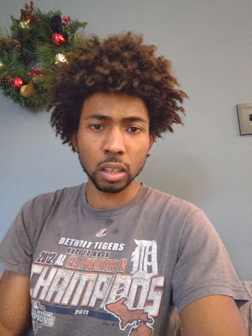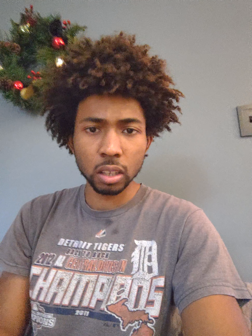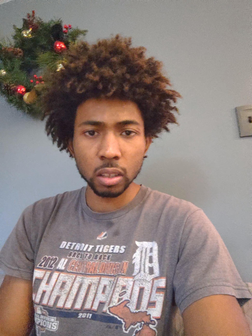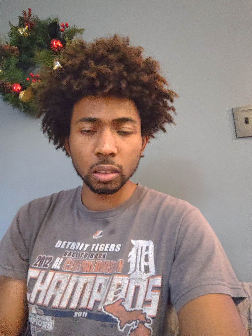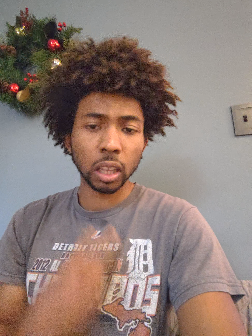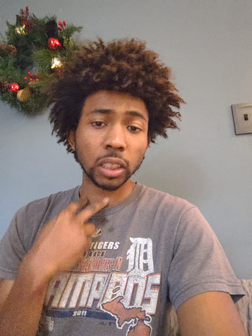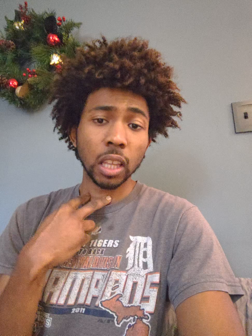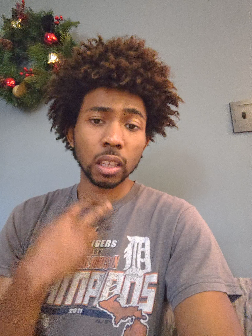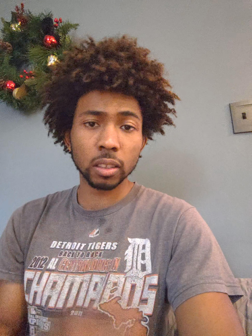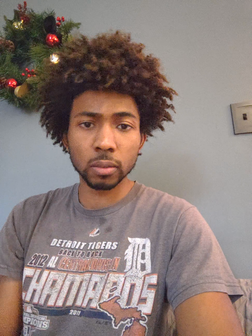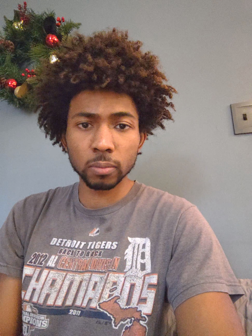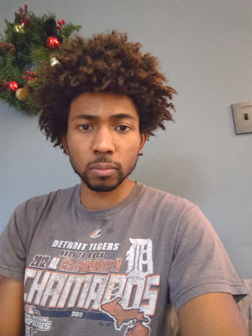stuck